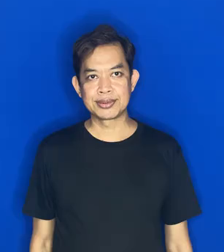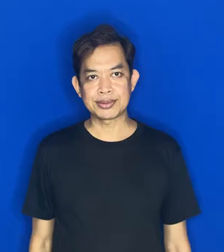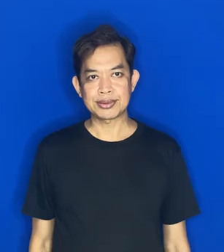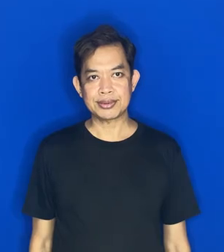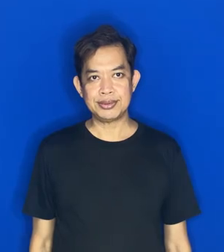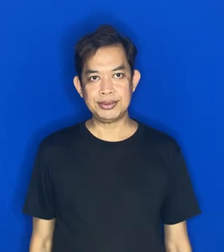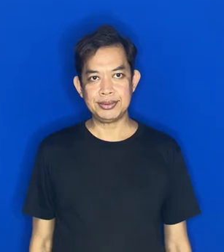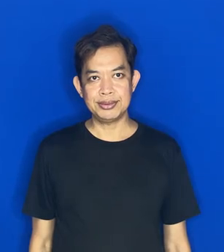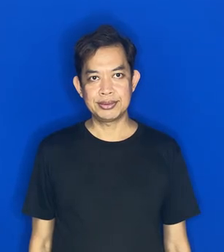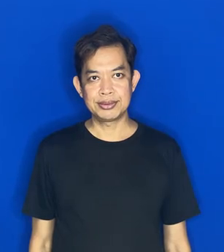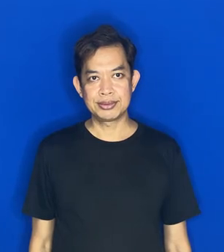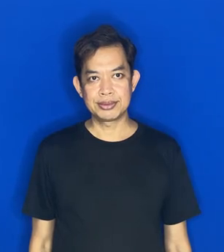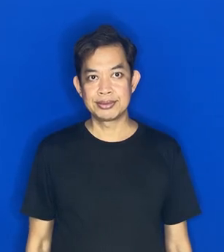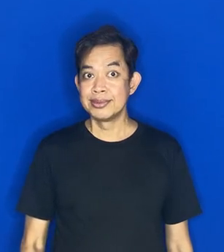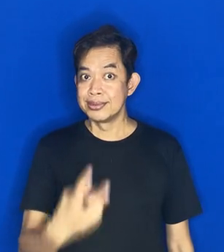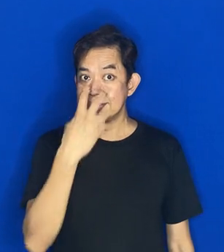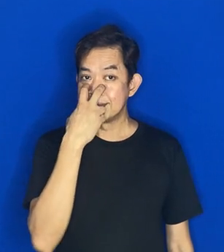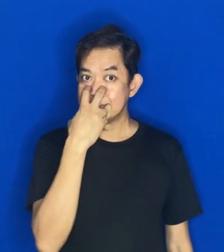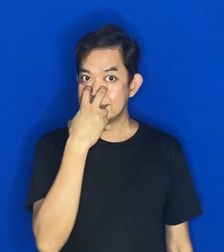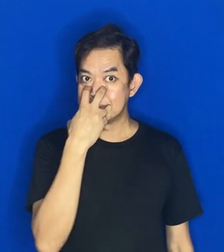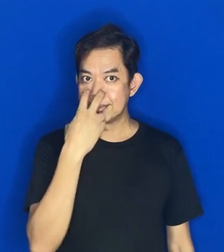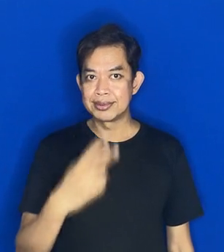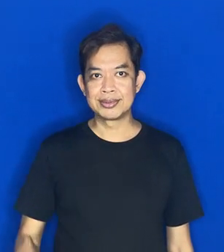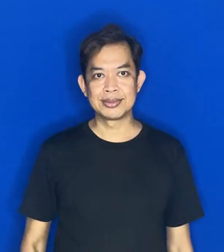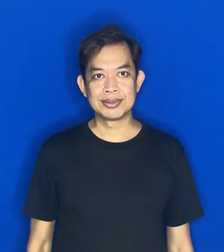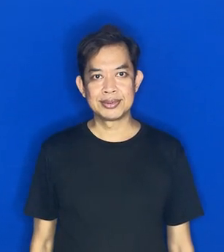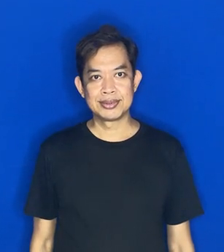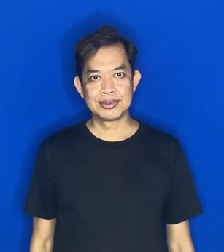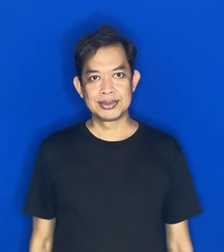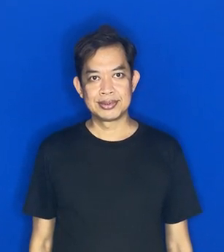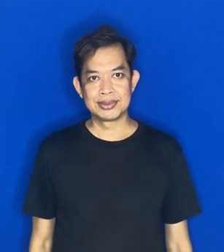blind